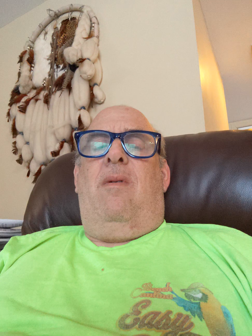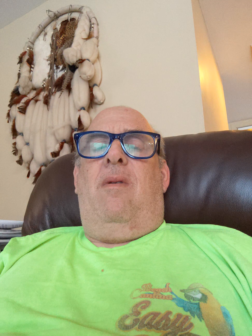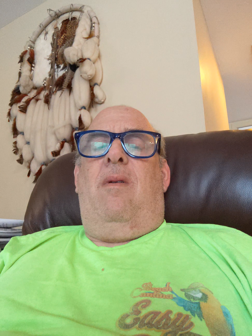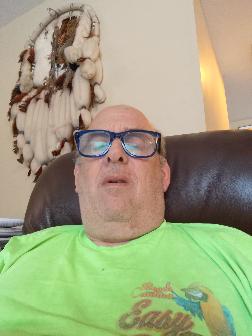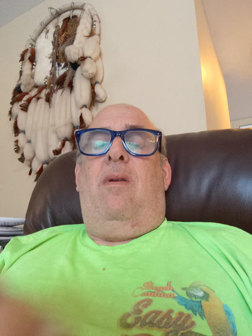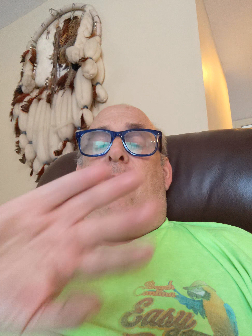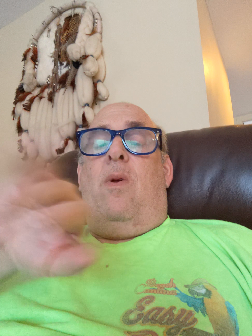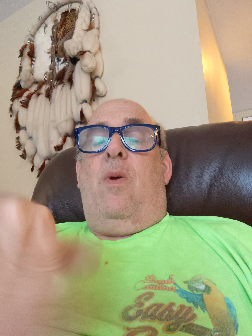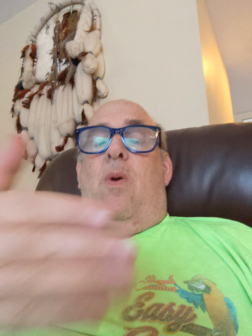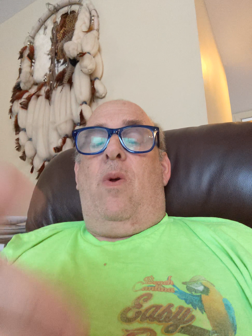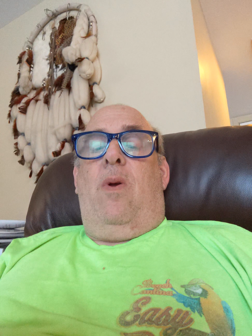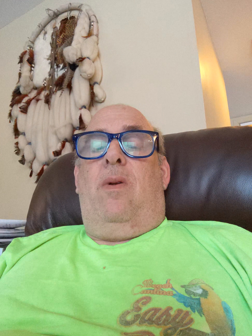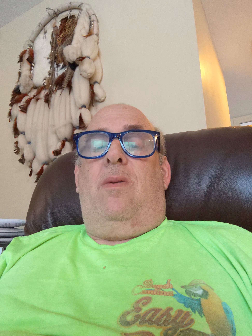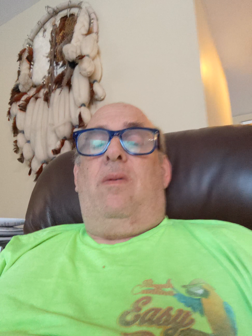all